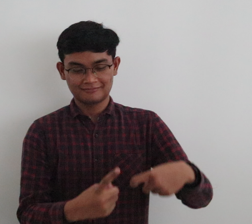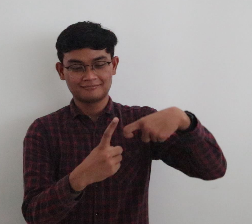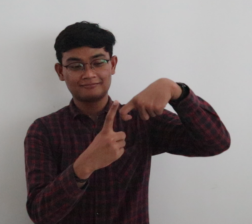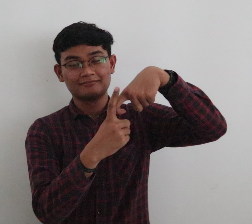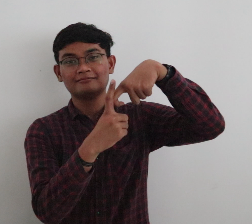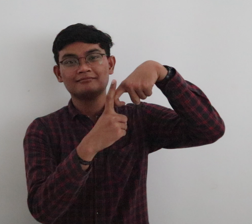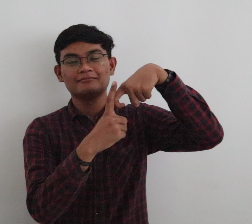K